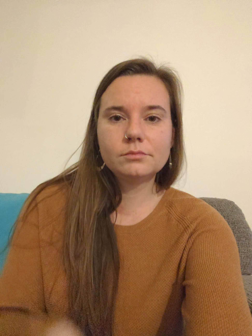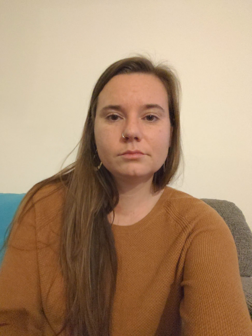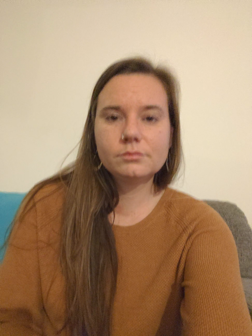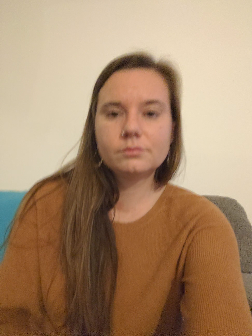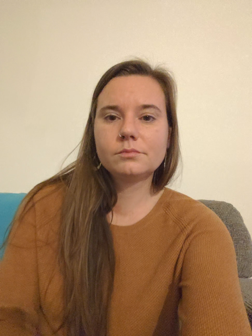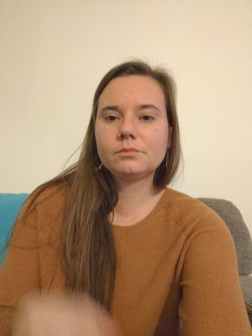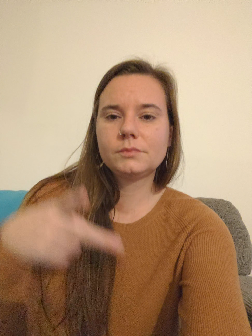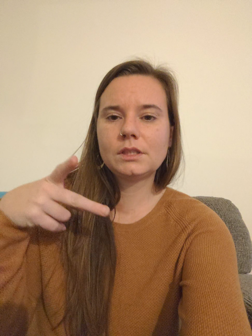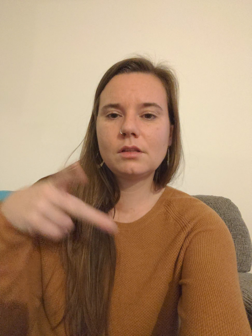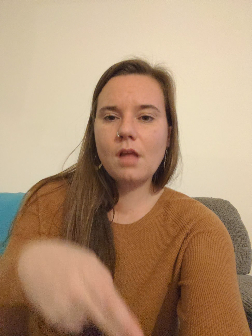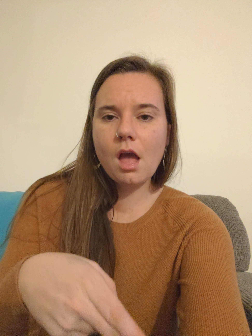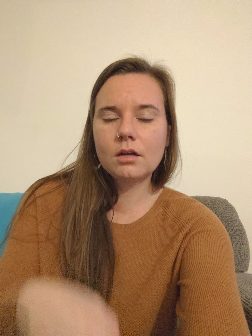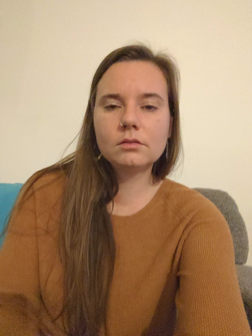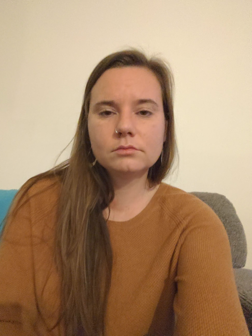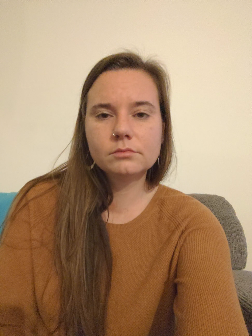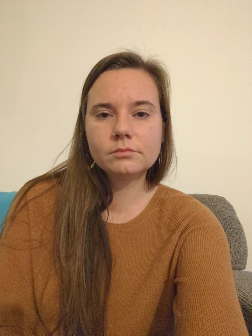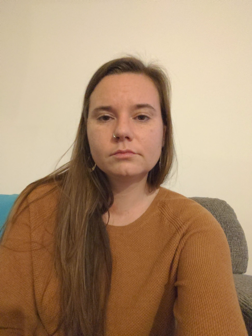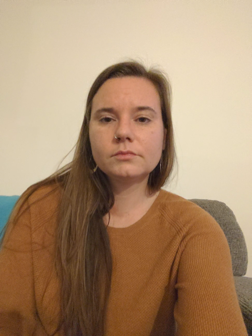cut